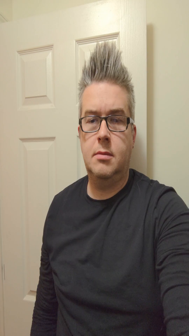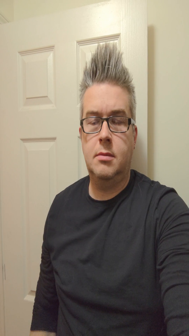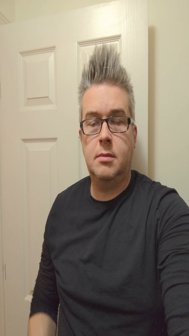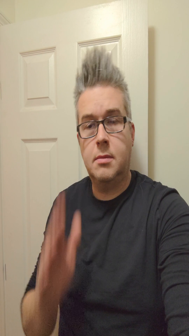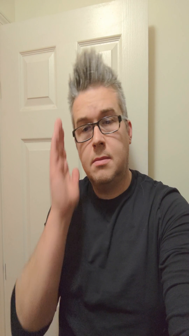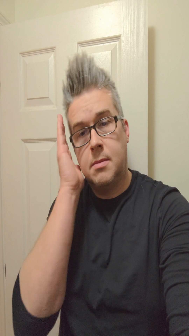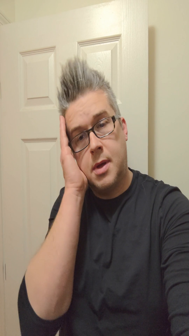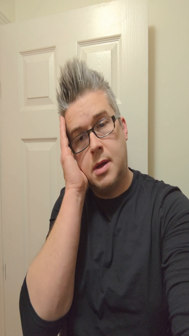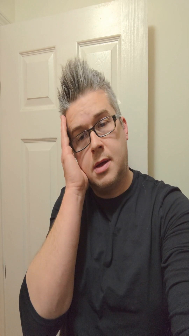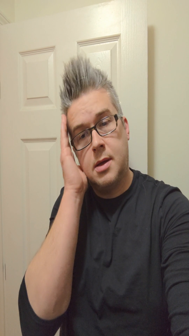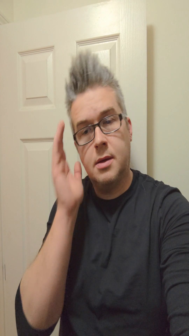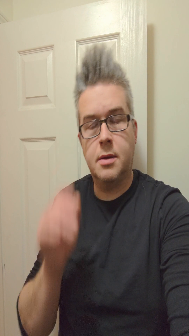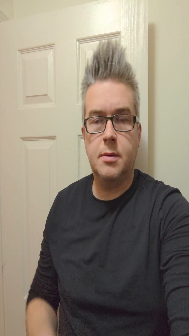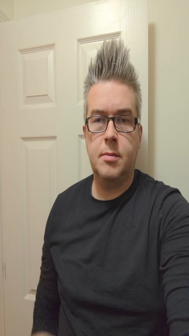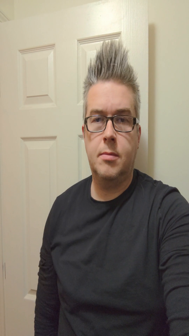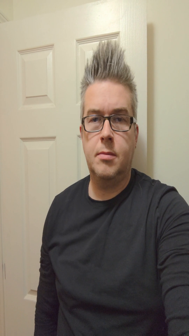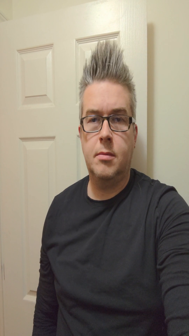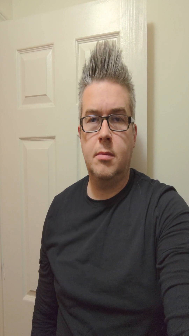bed